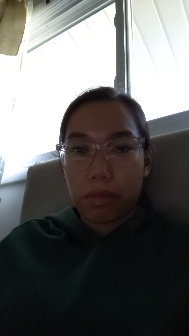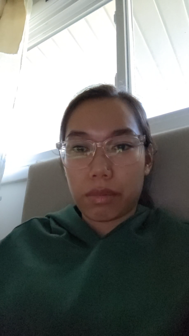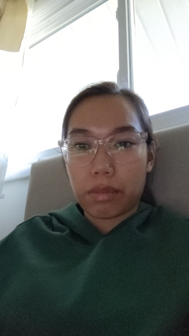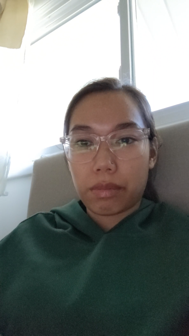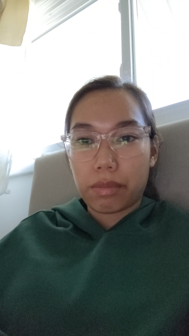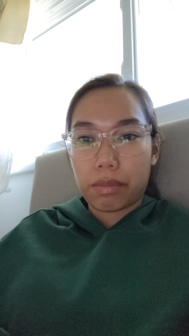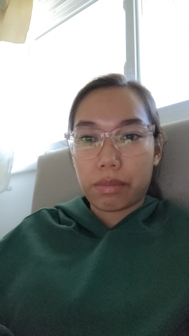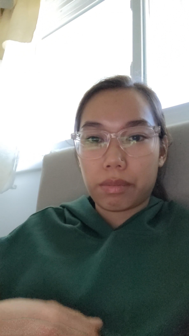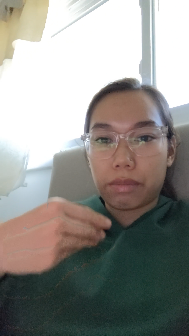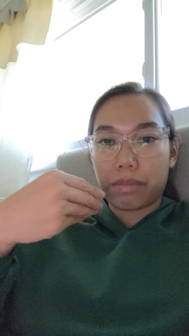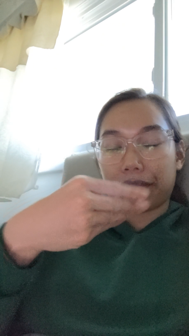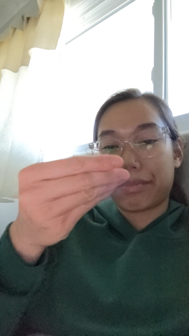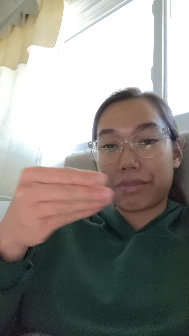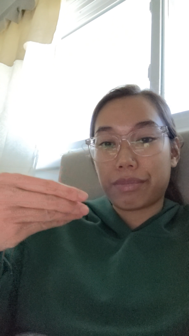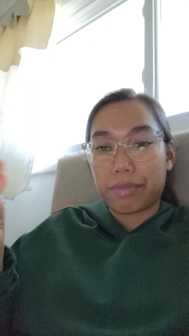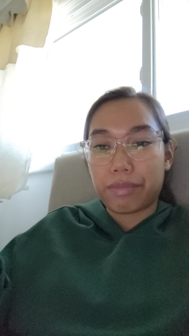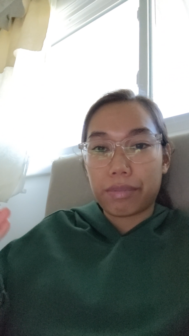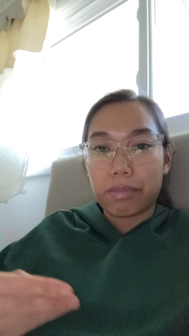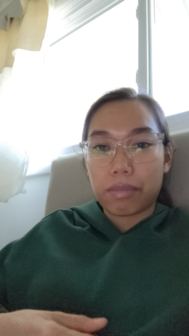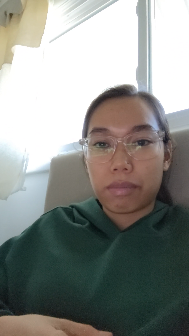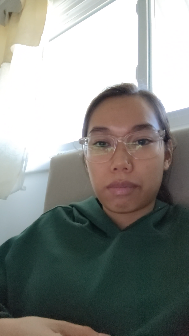shopping